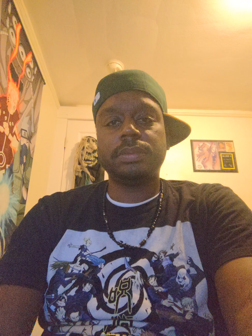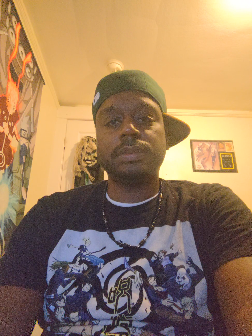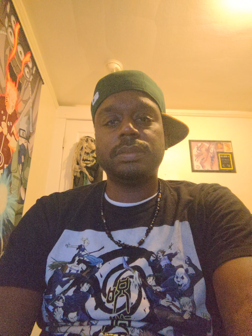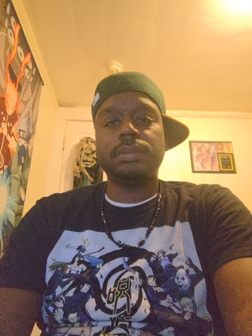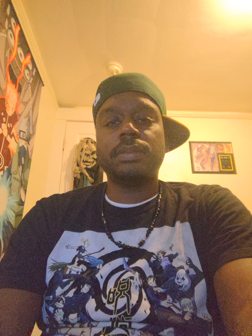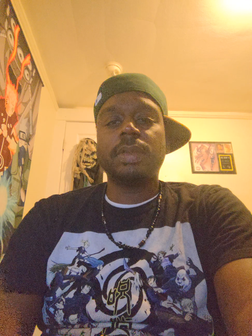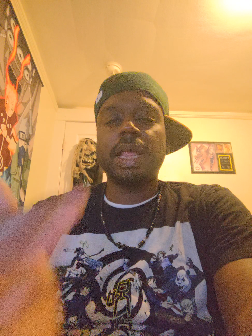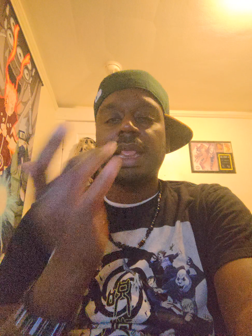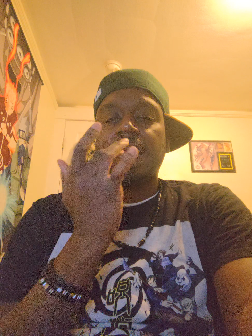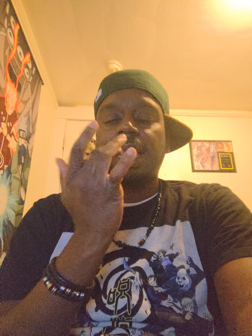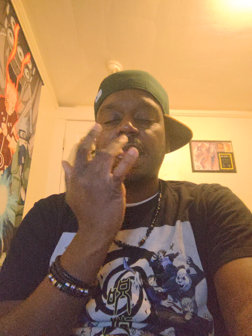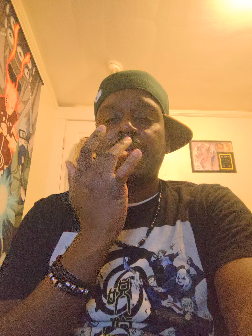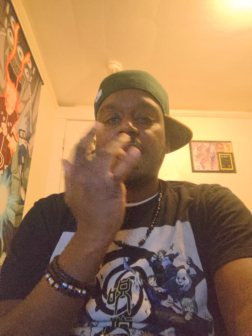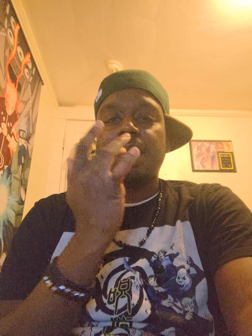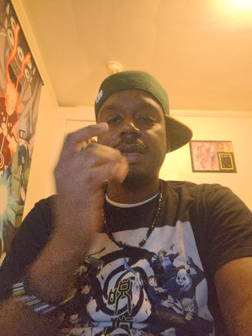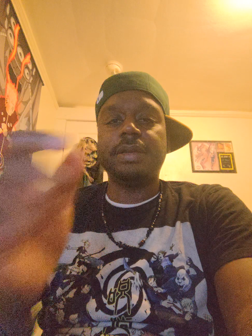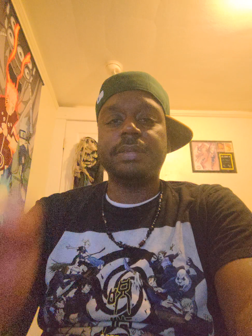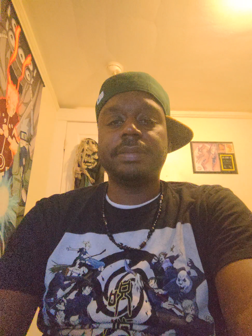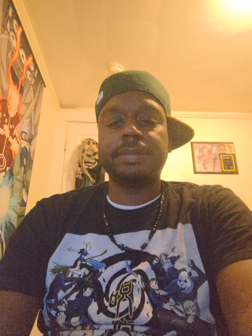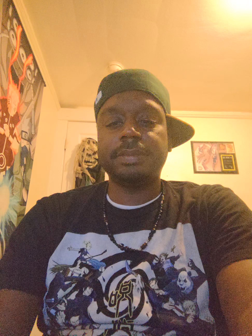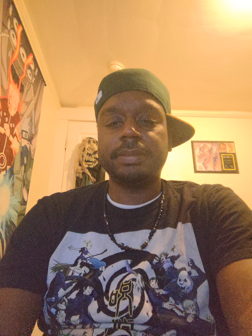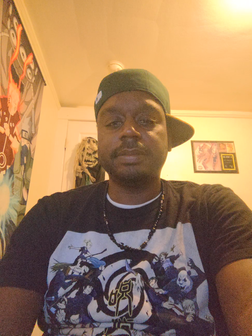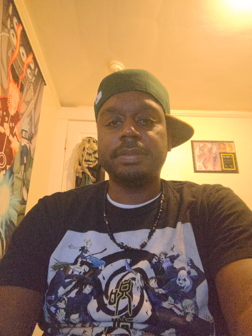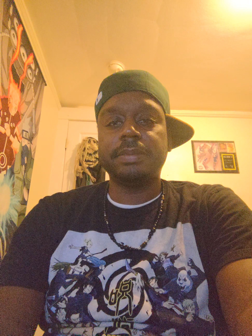taste